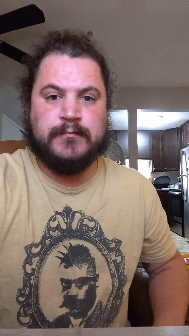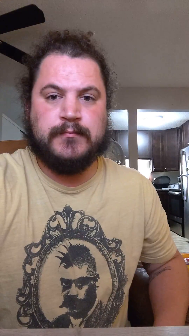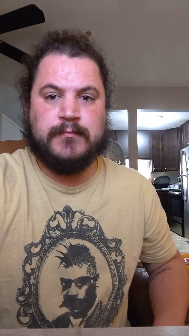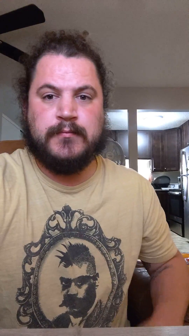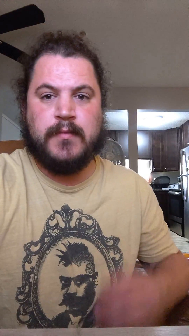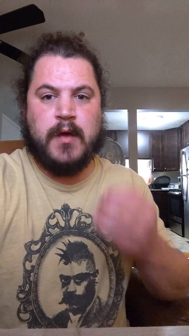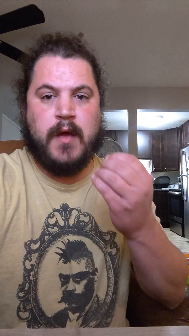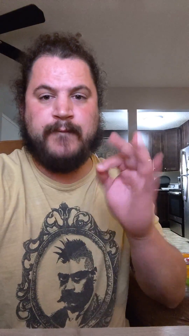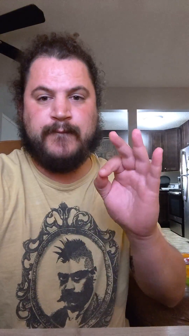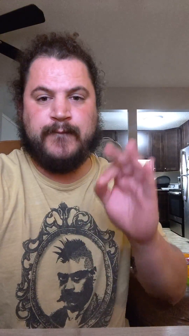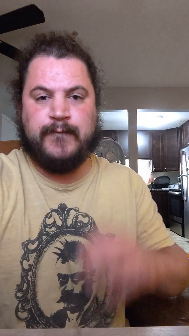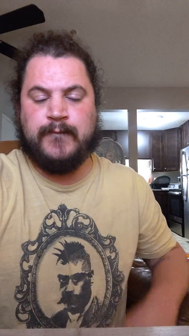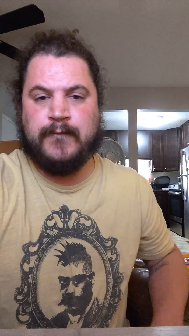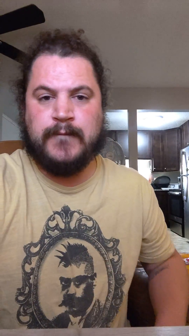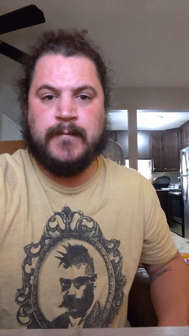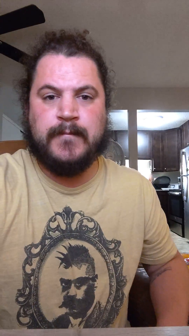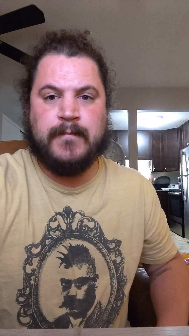of